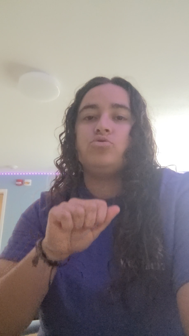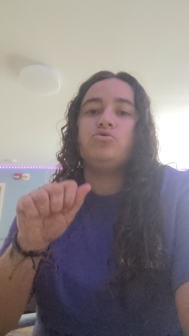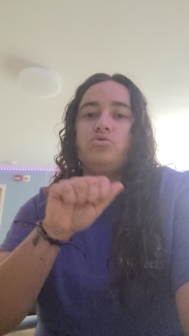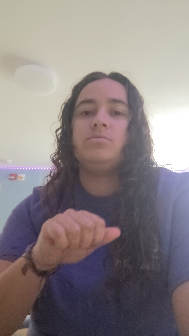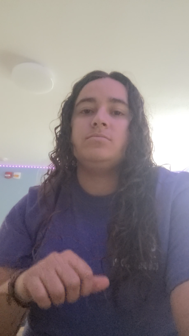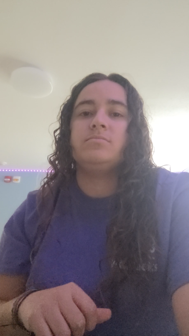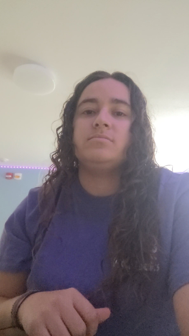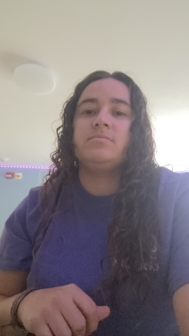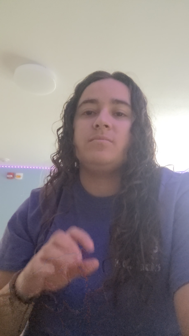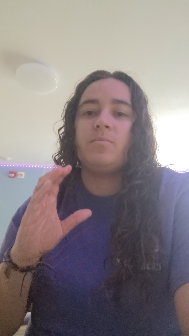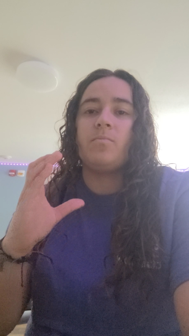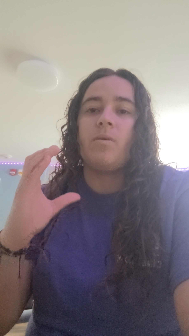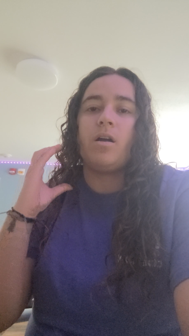bus